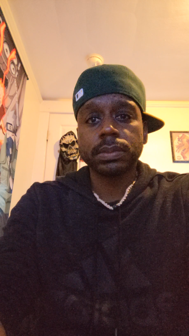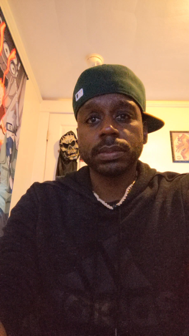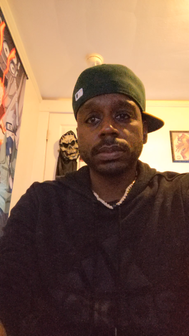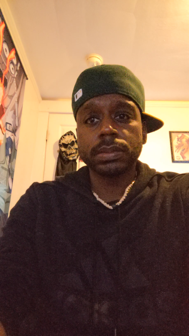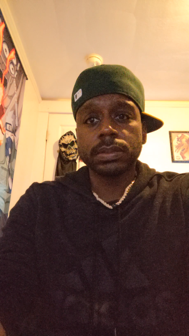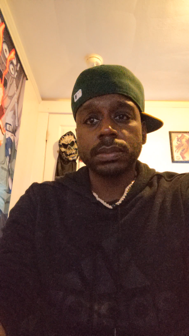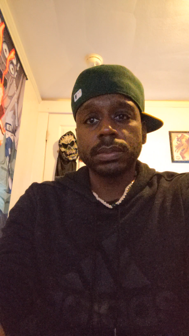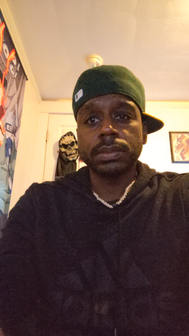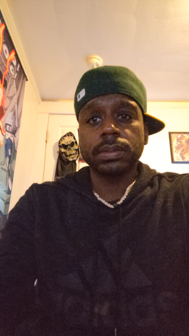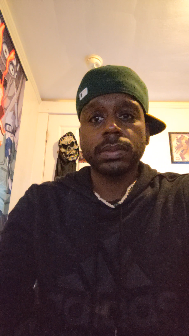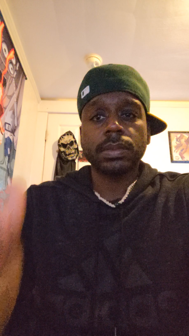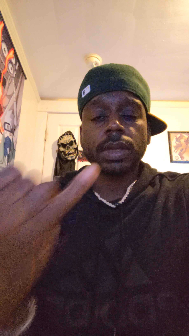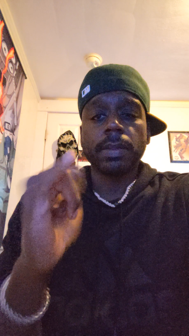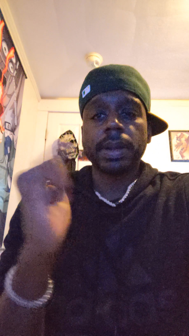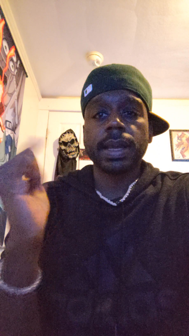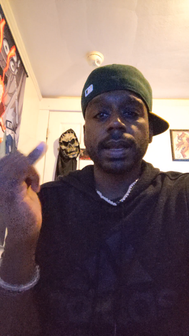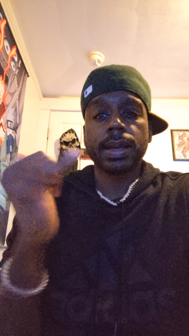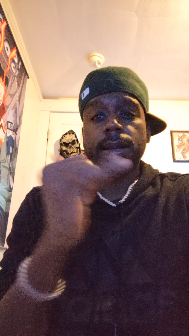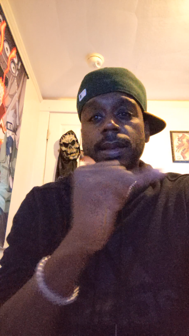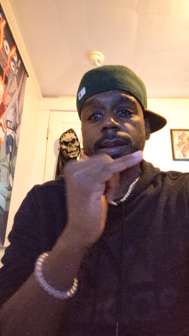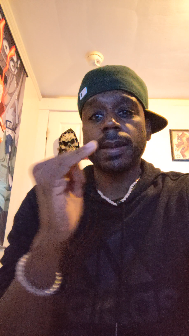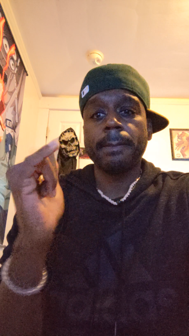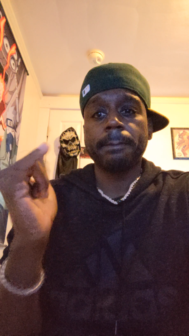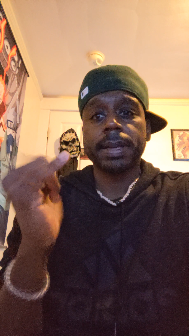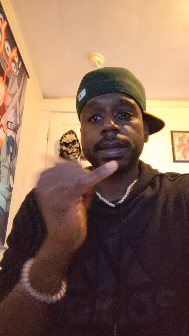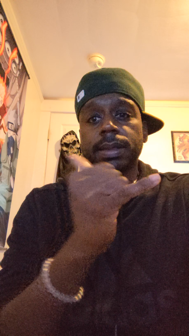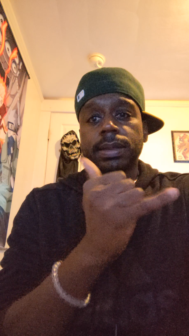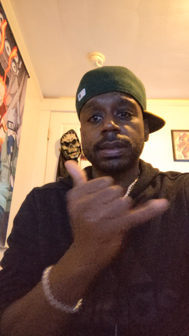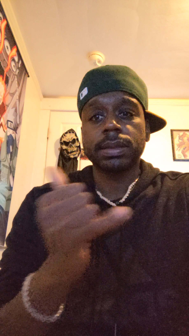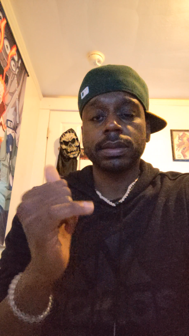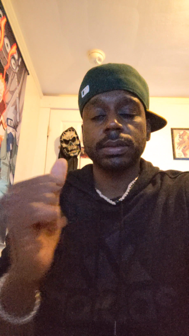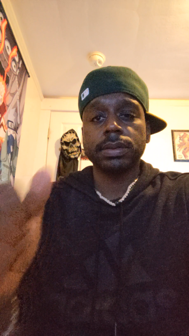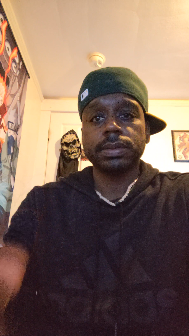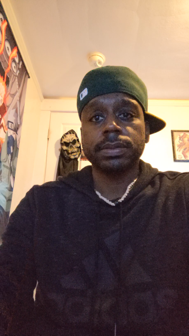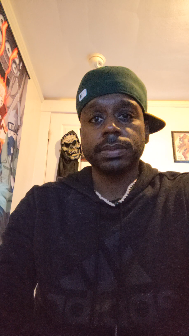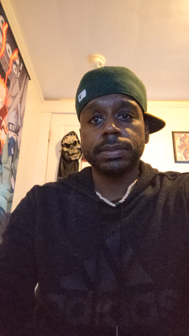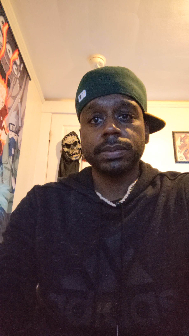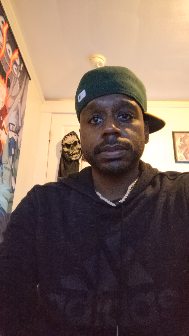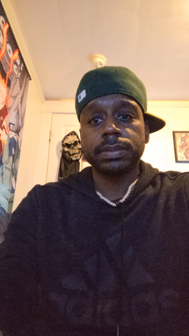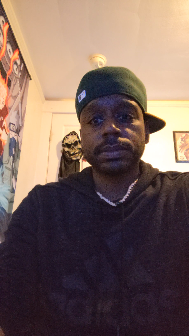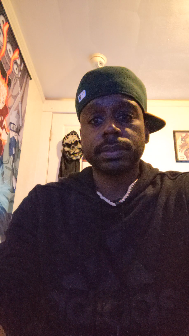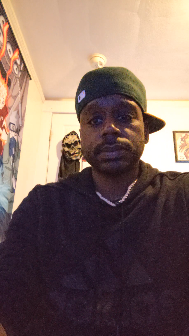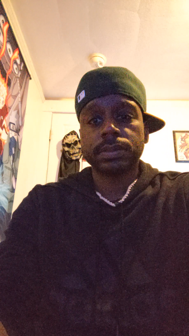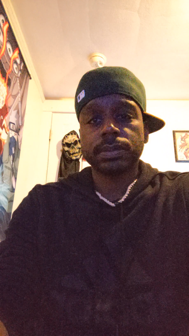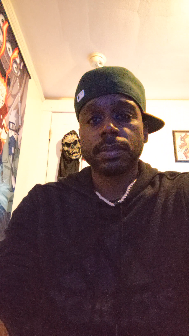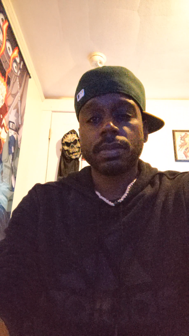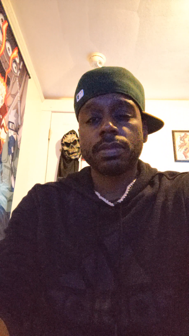play